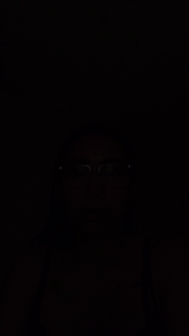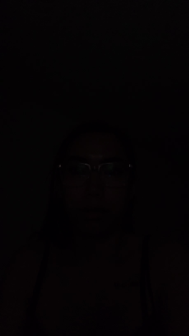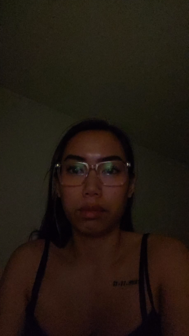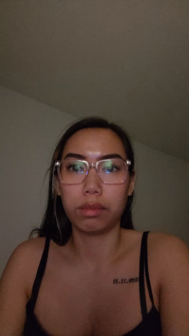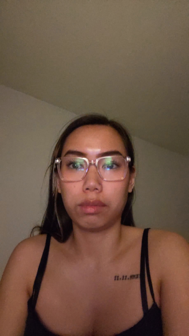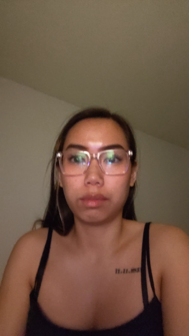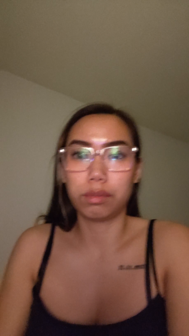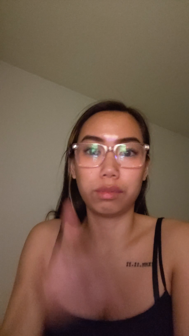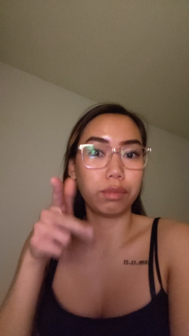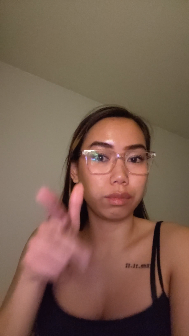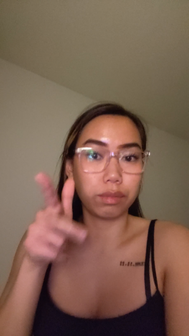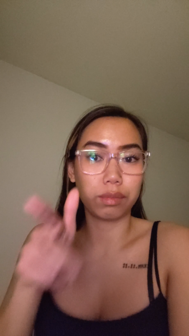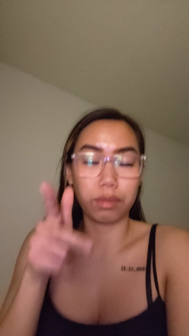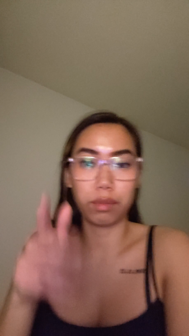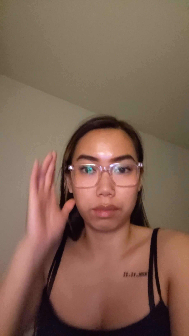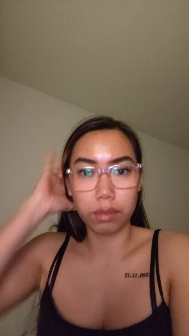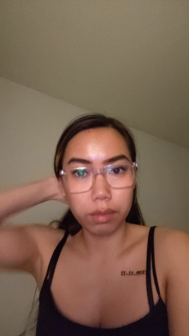garage